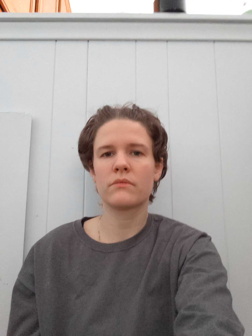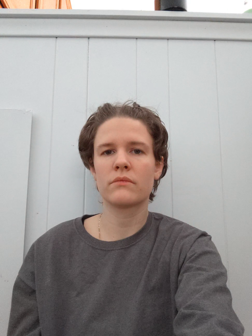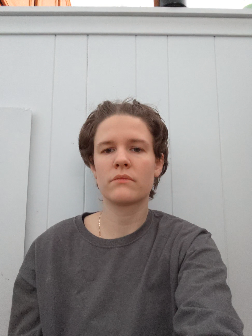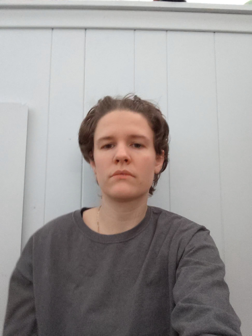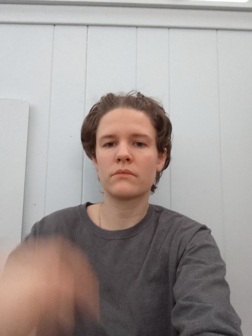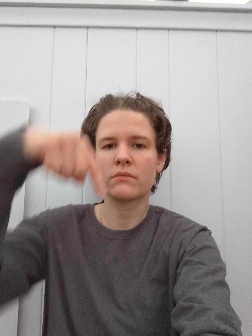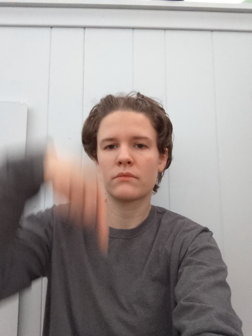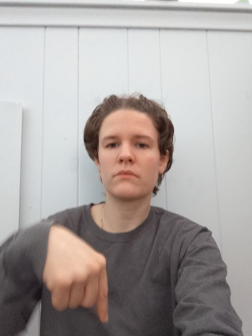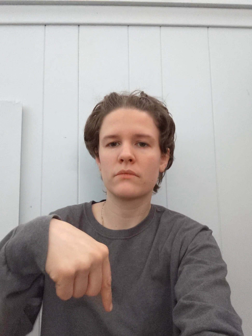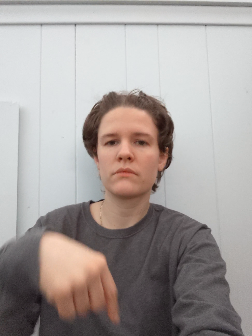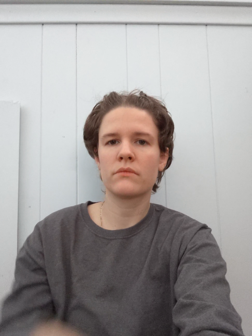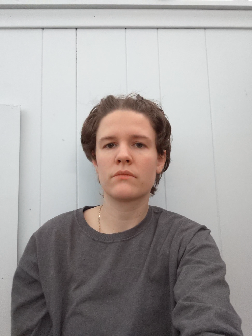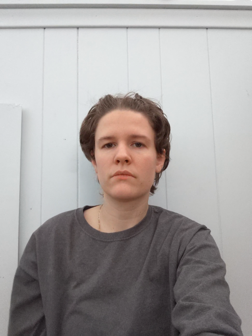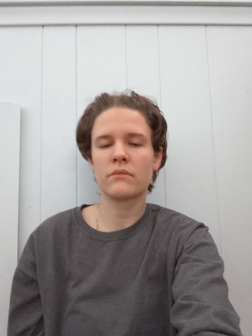down